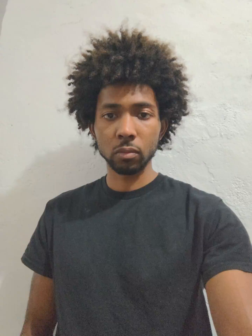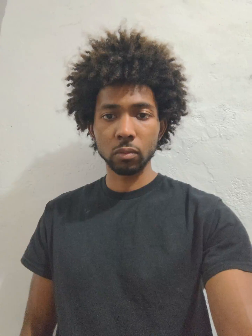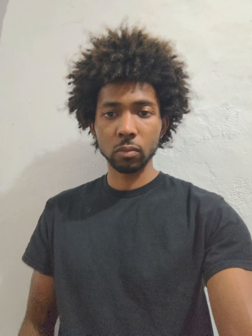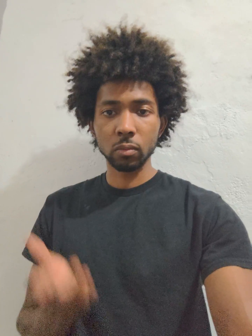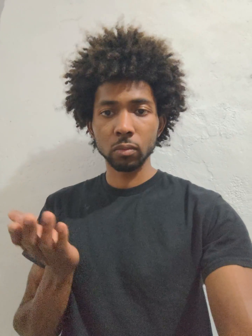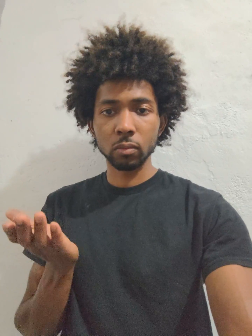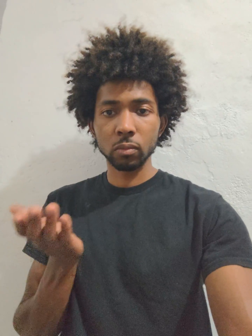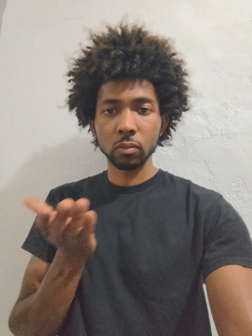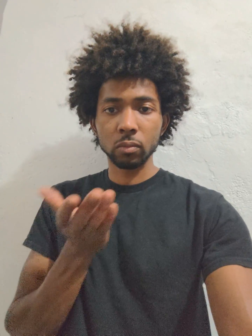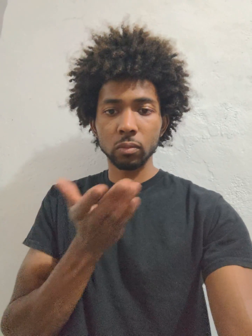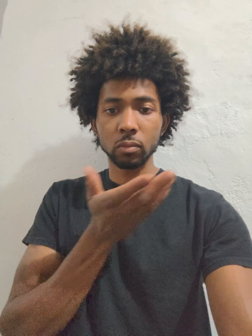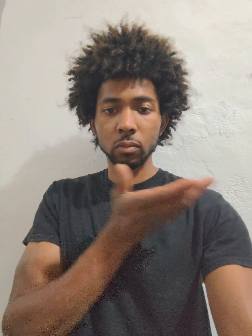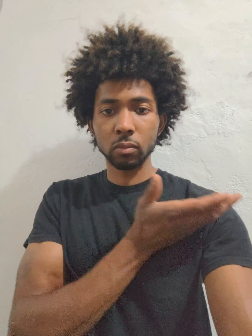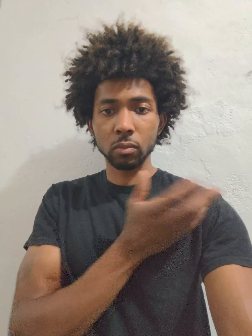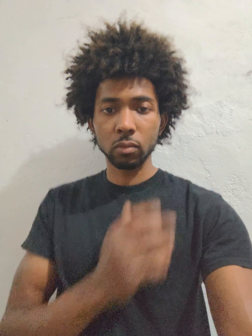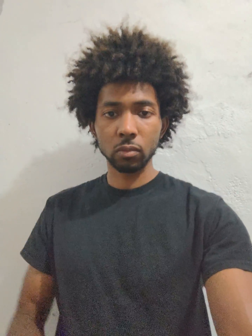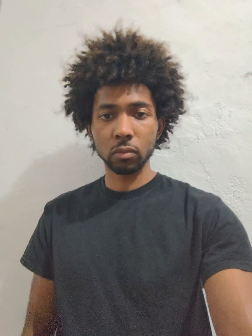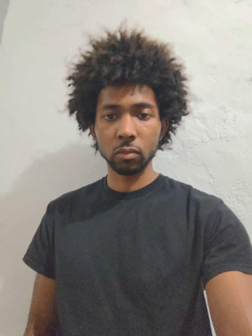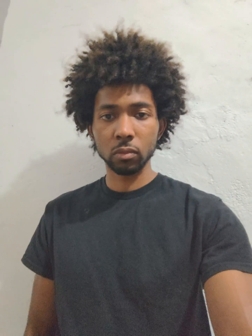carry